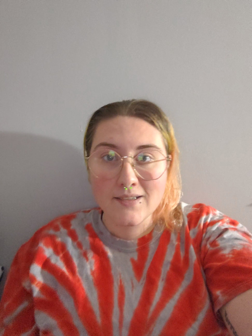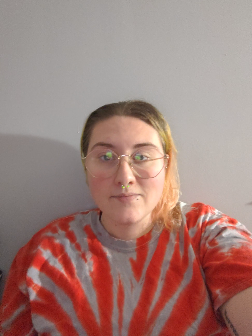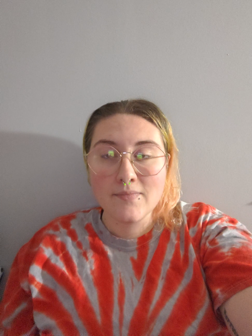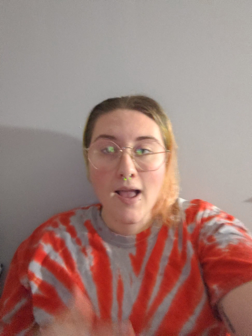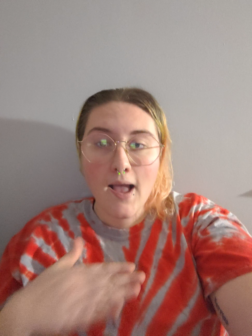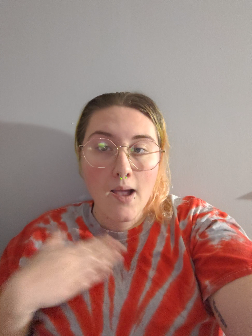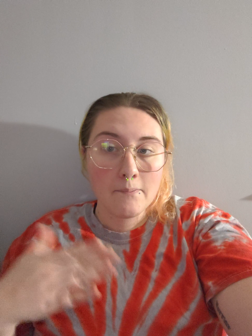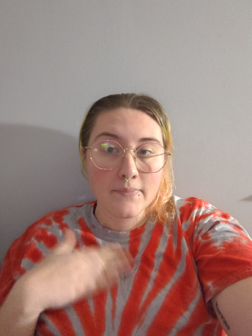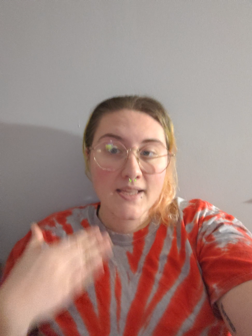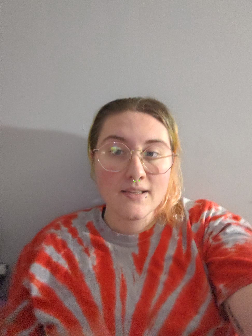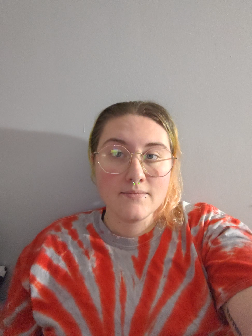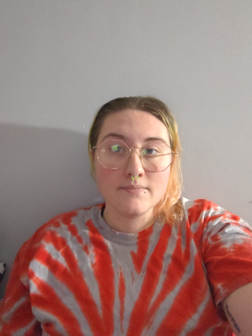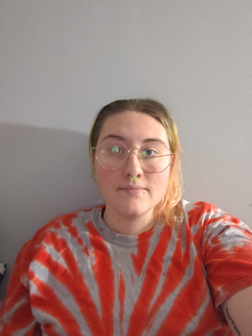happy